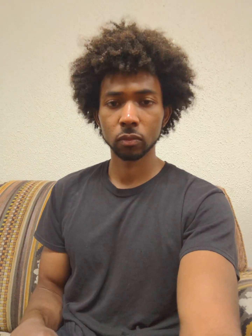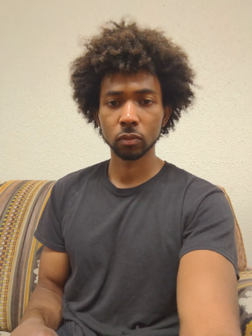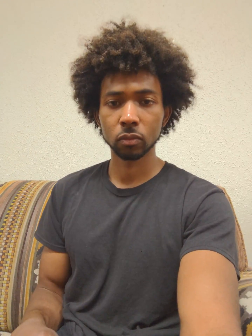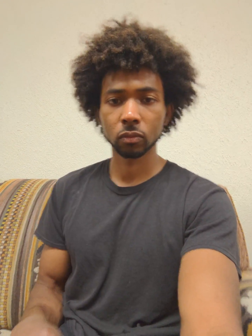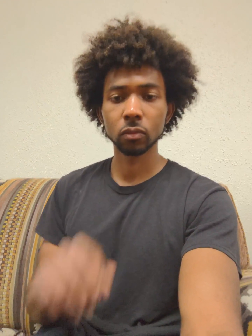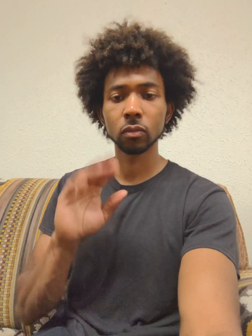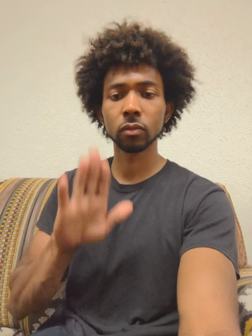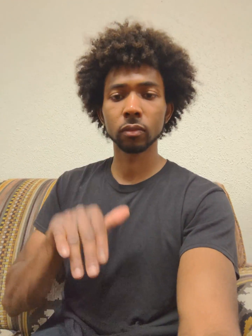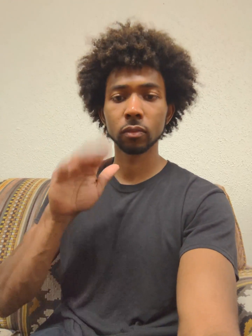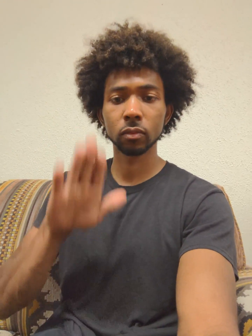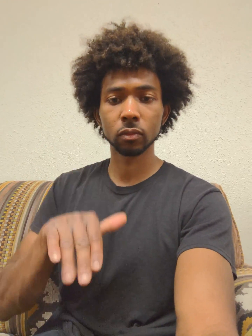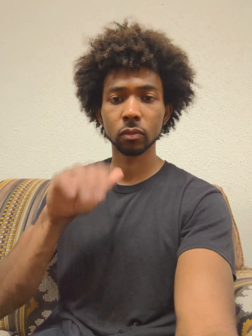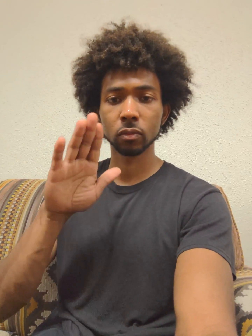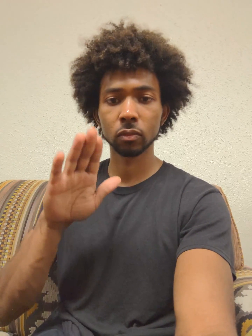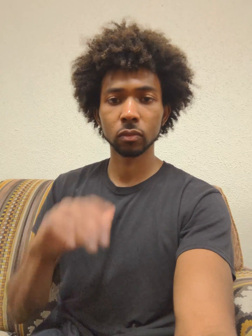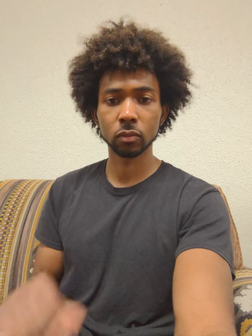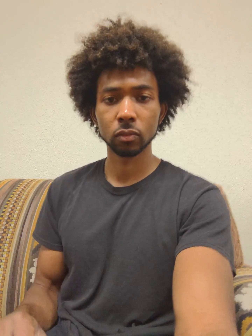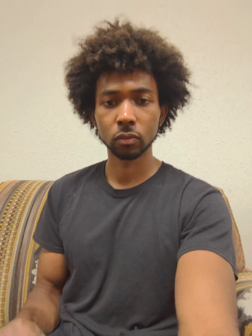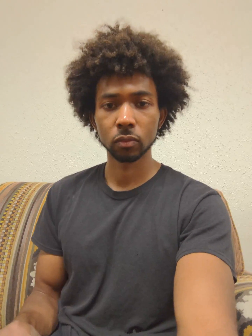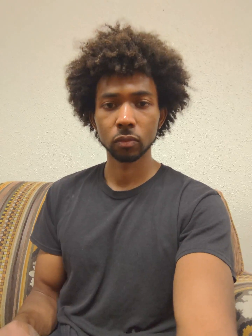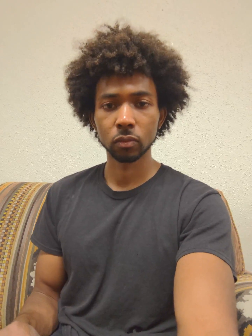paint